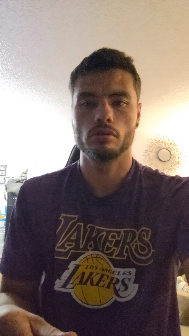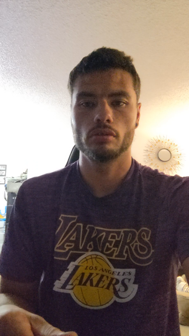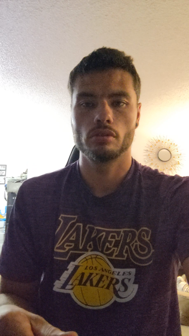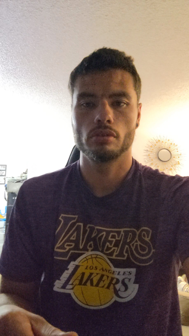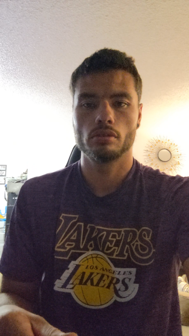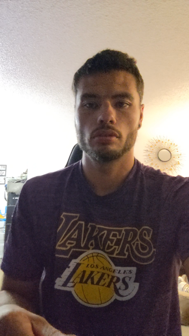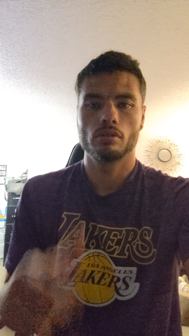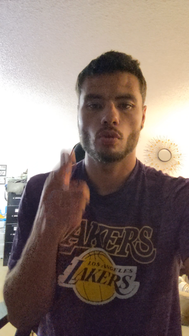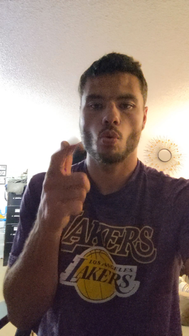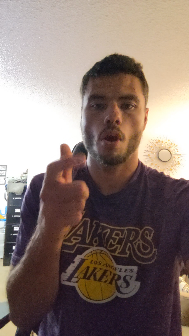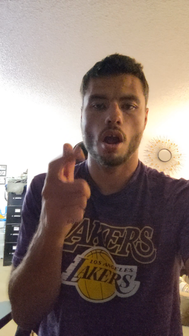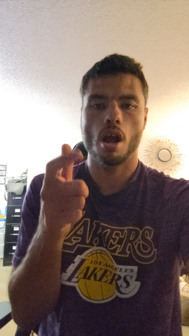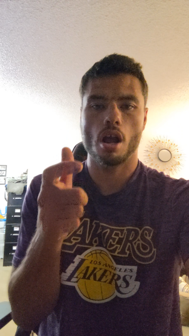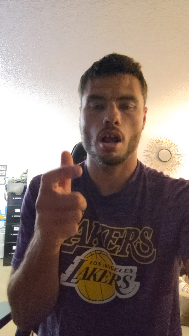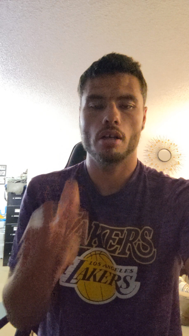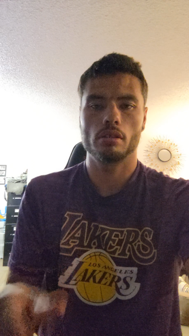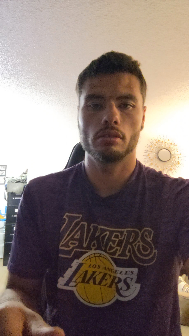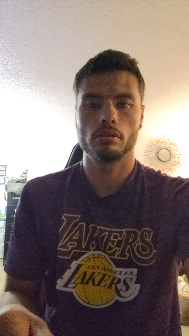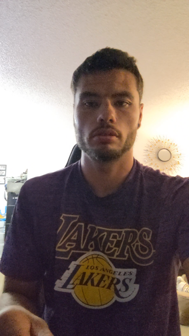run